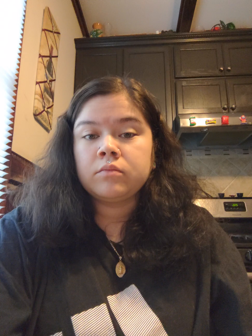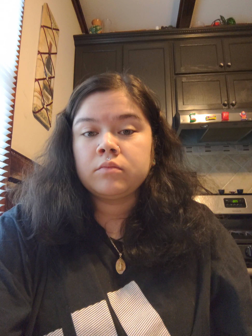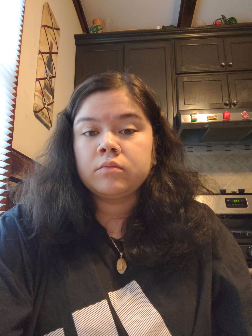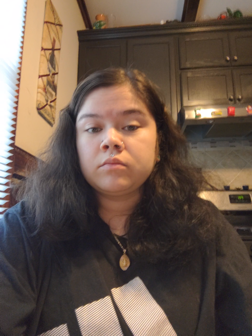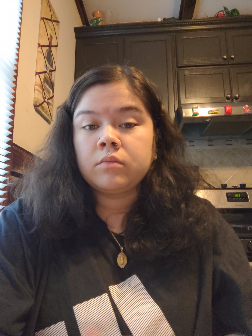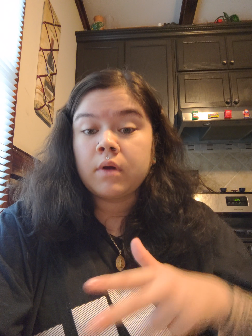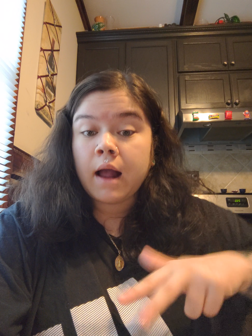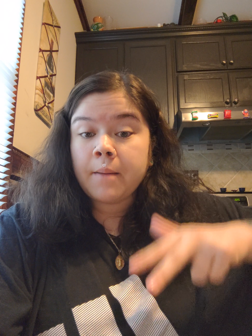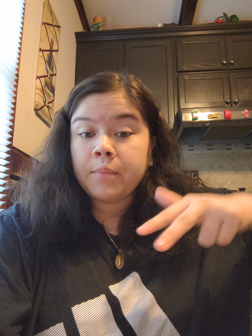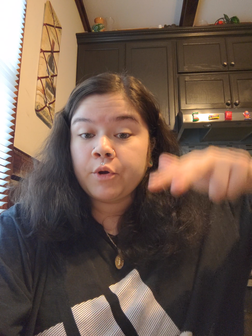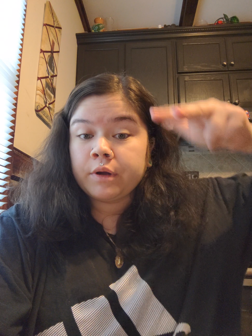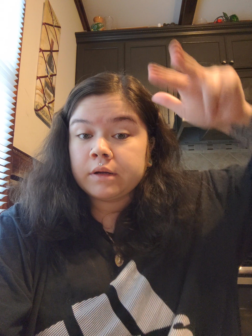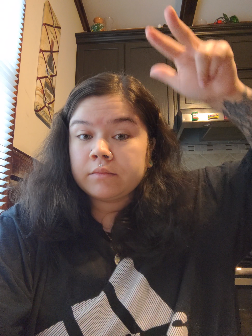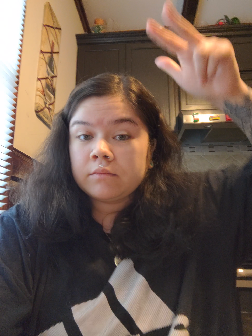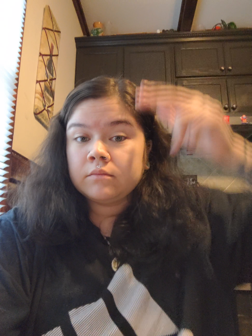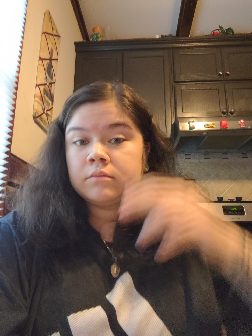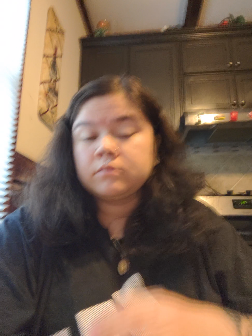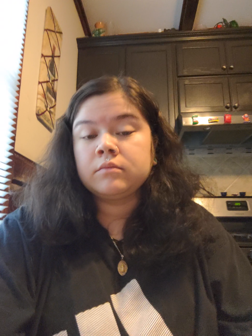helicopter